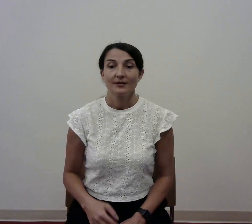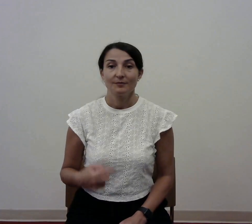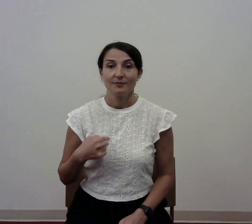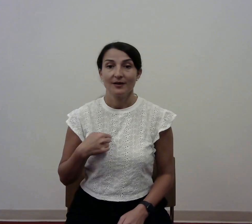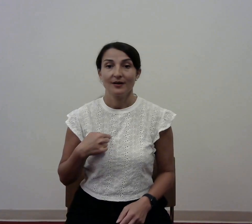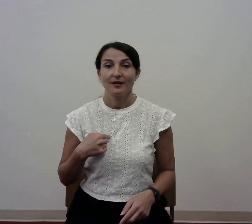mən